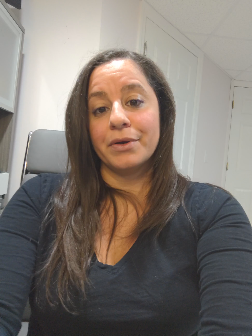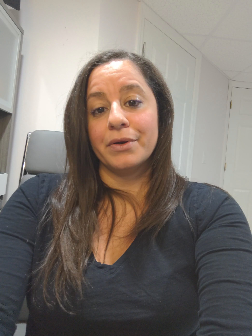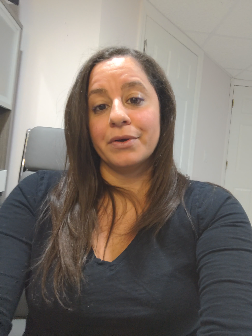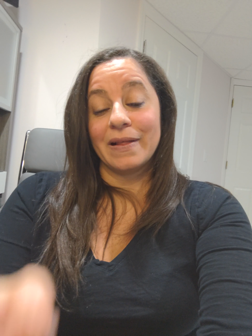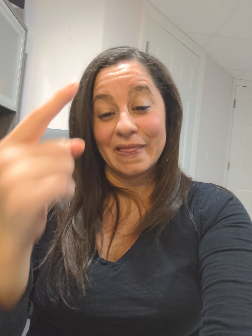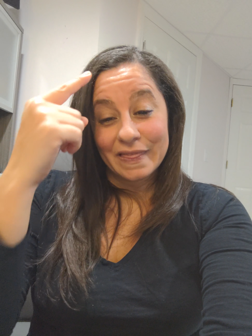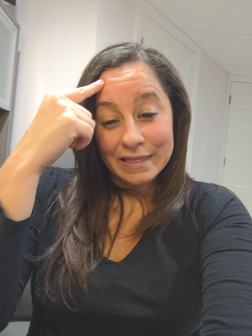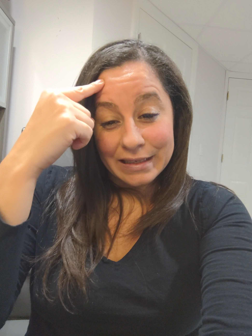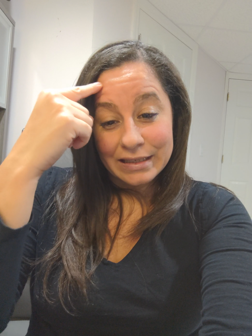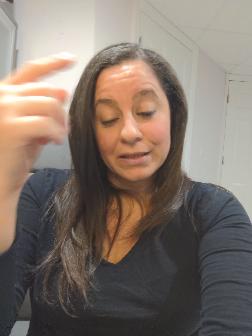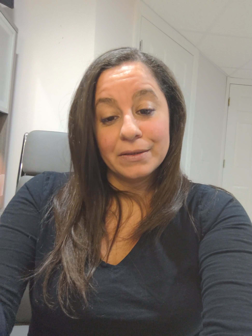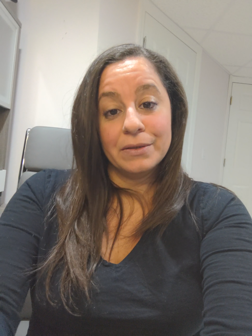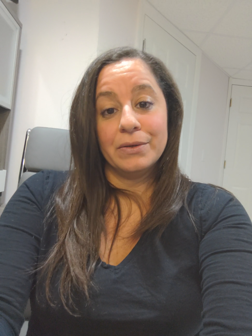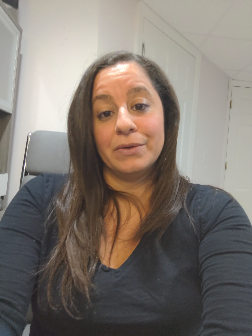think